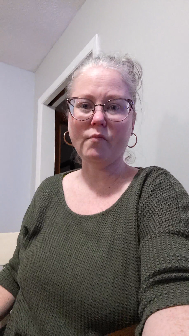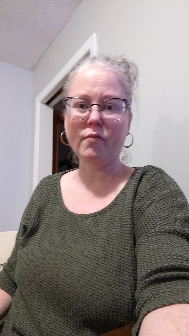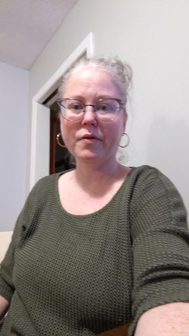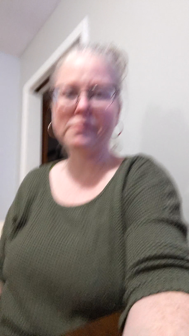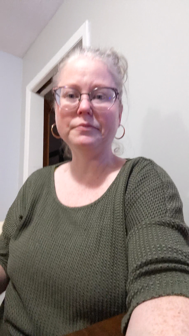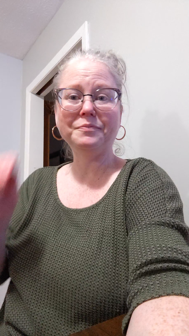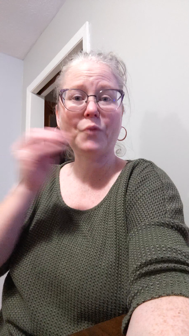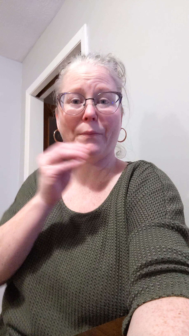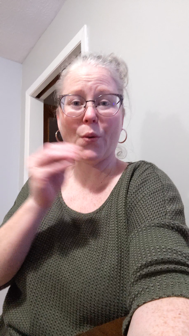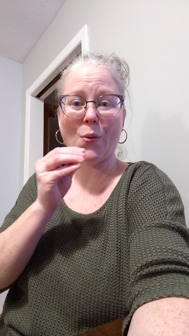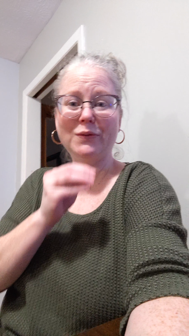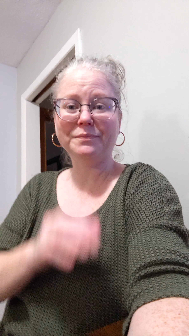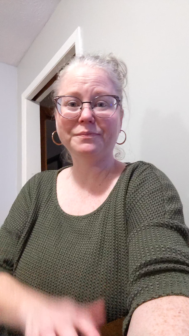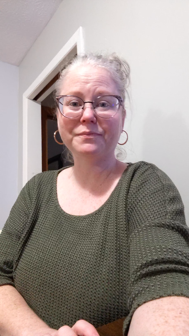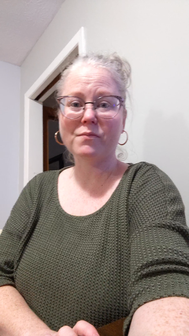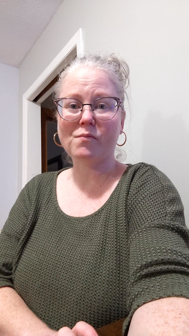more